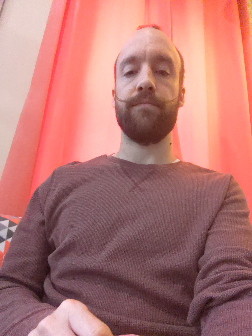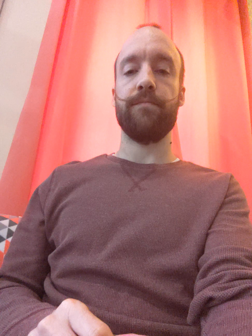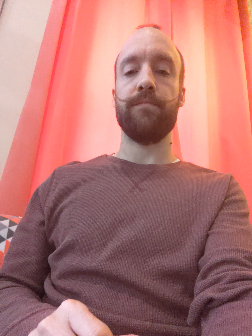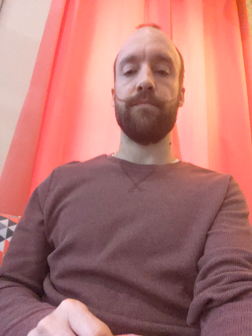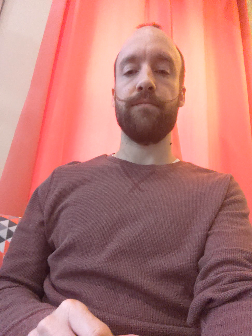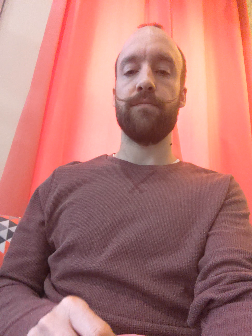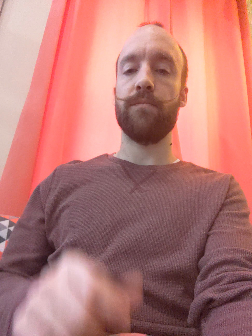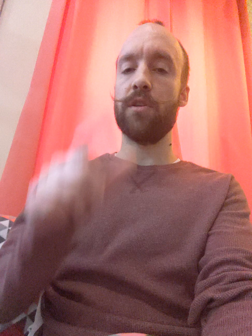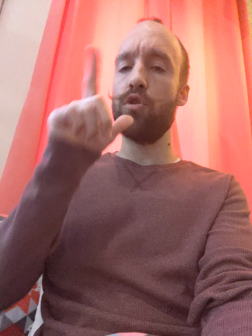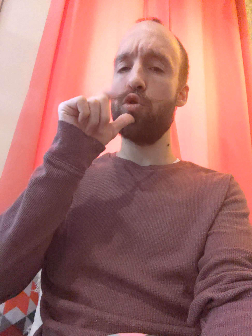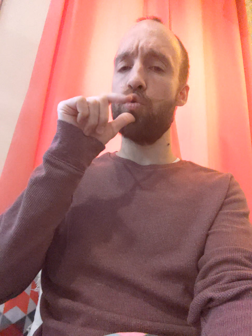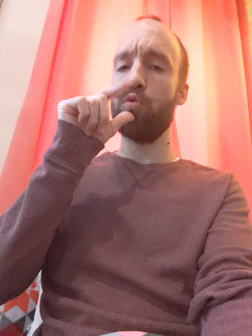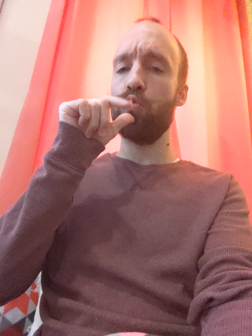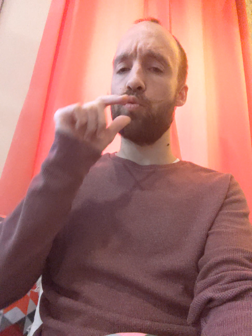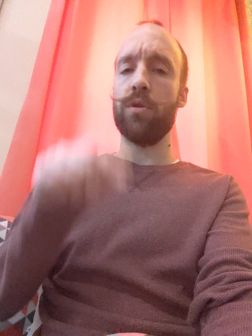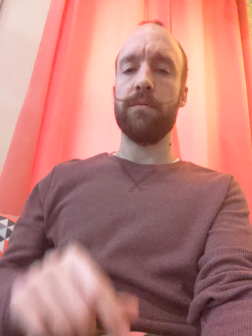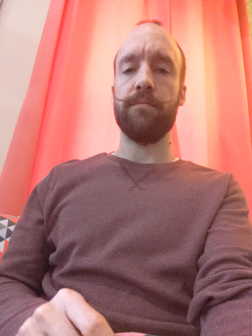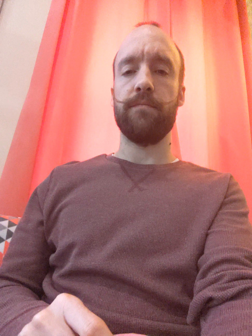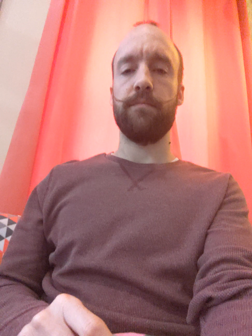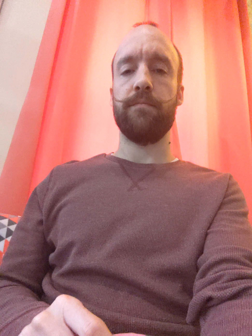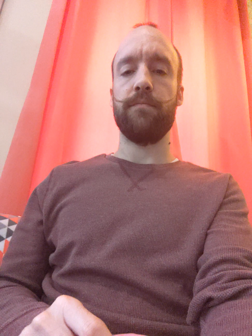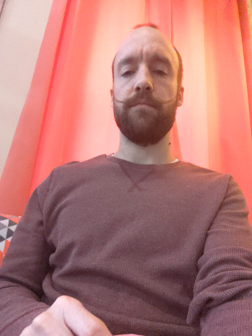who